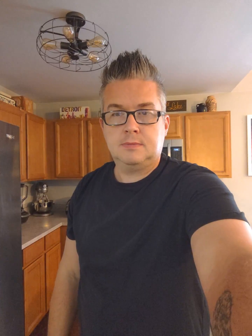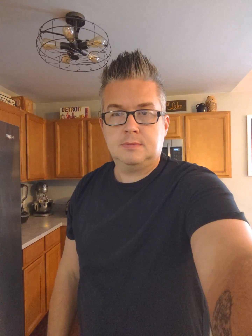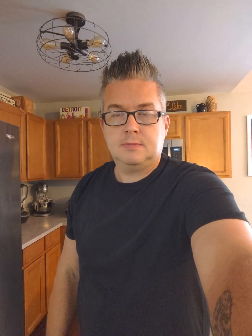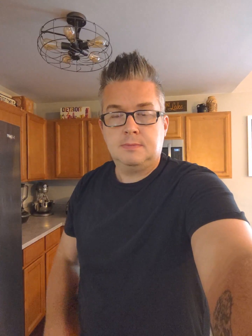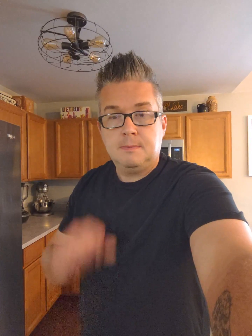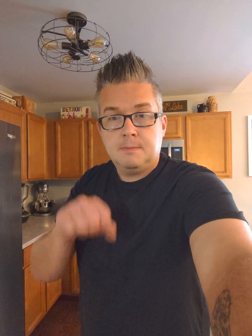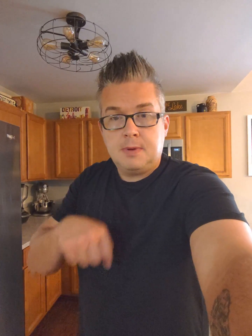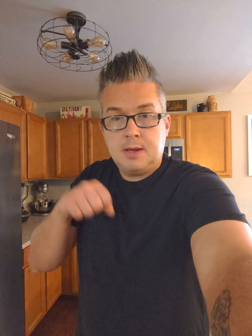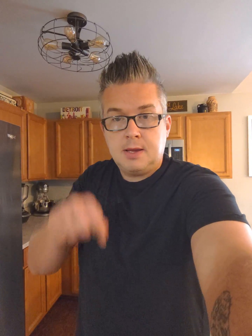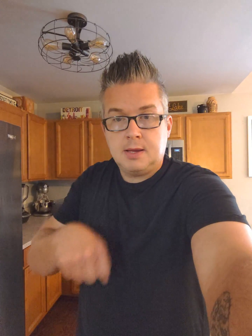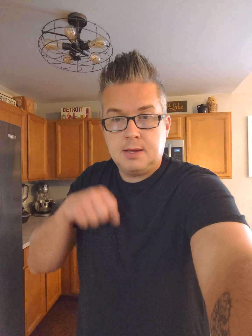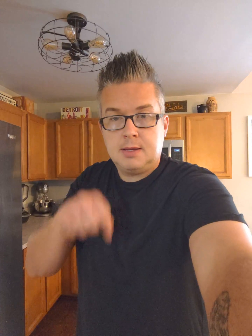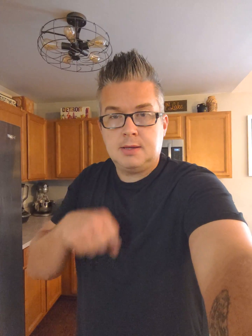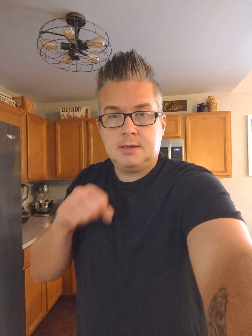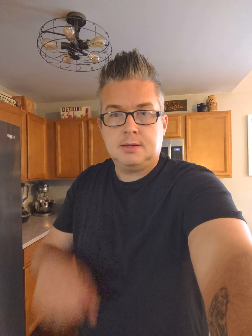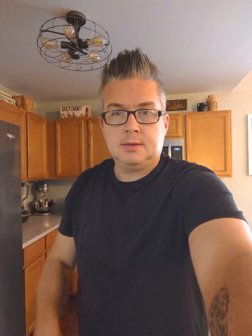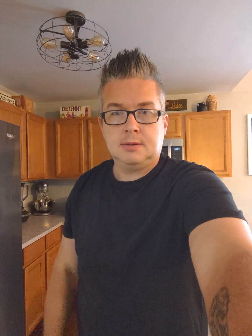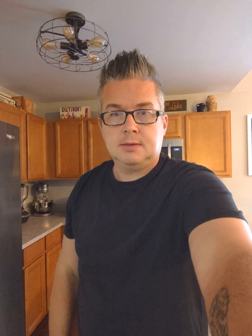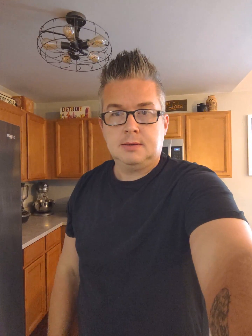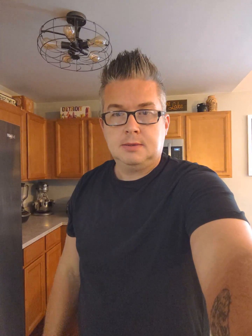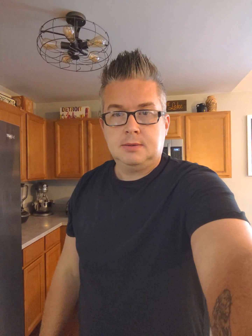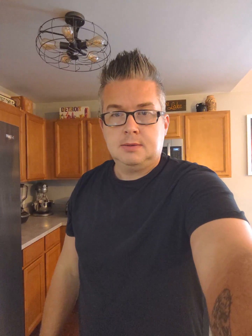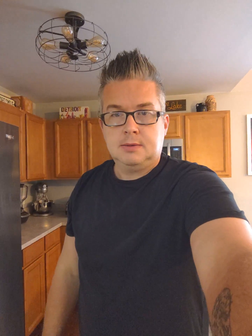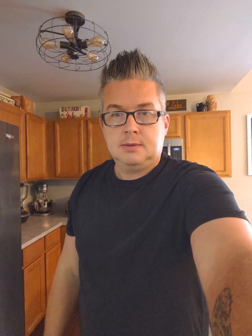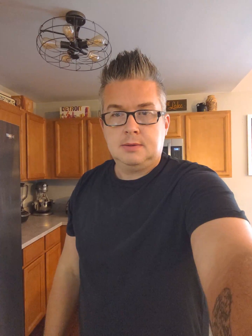bicycle